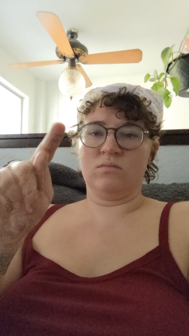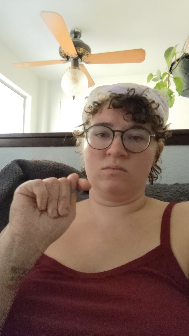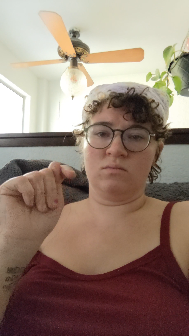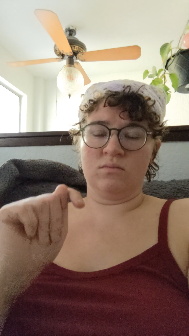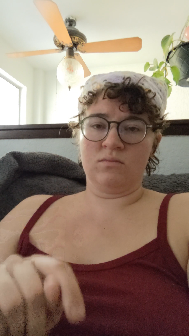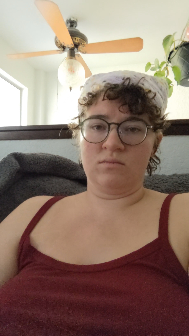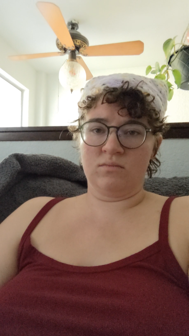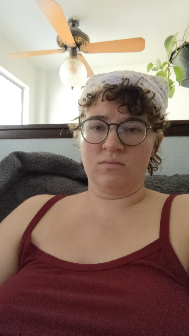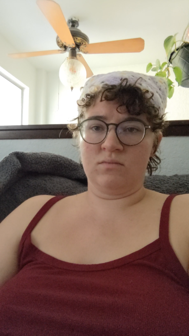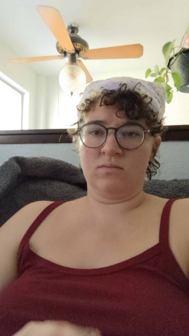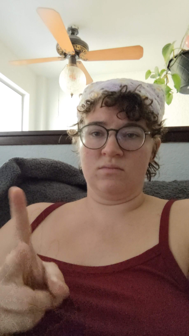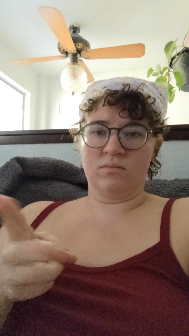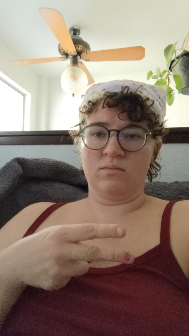belt